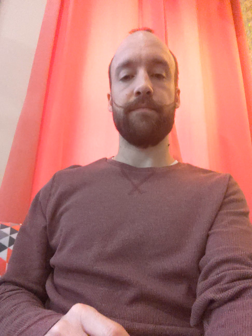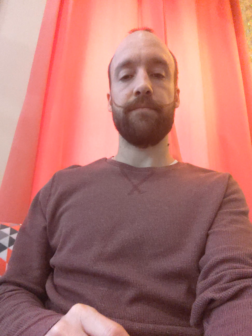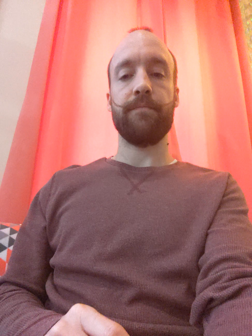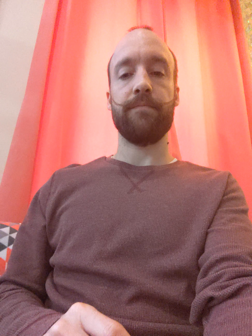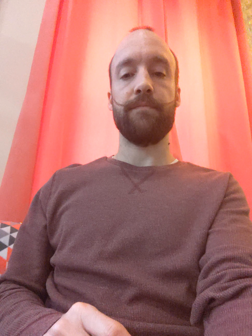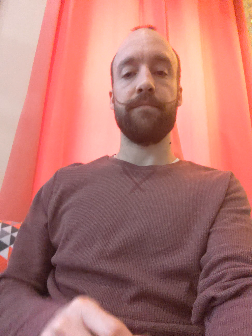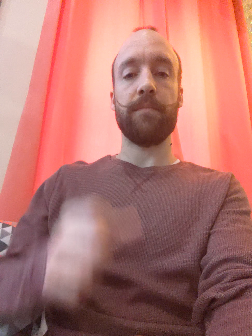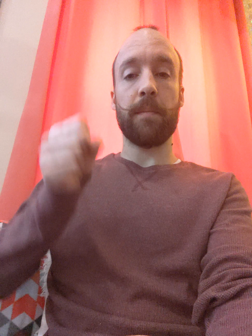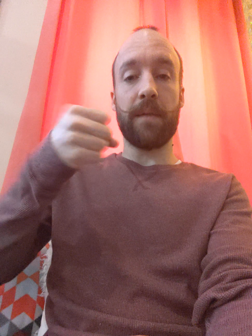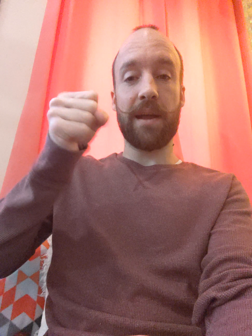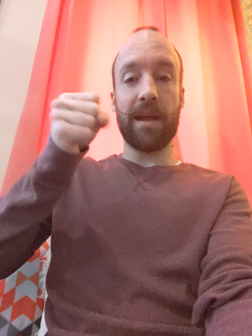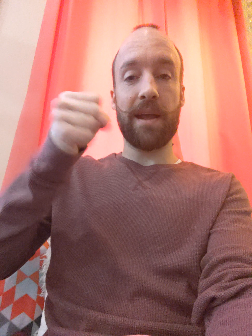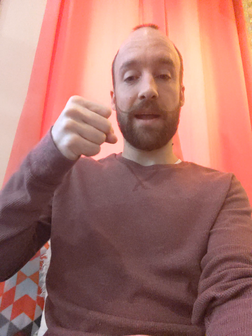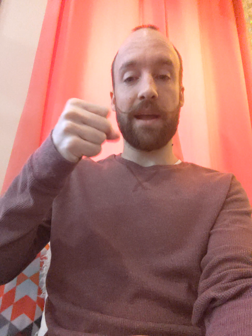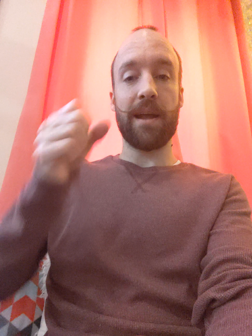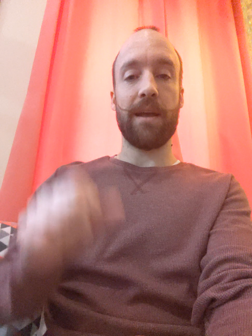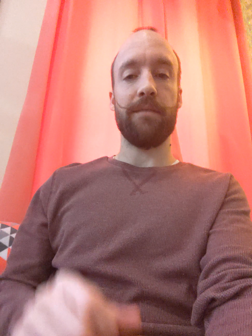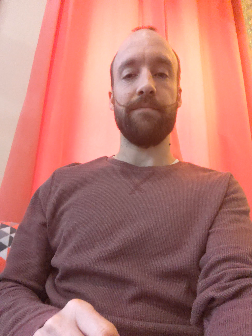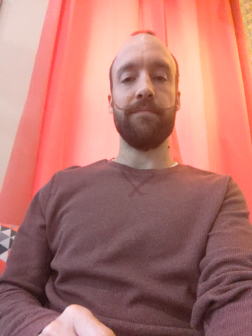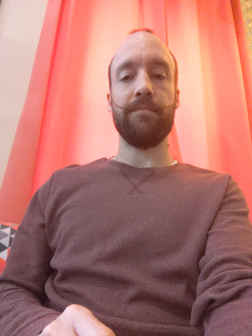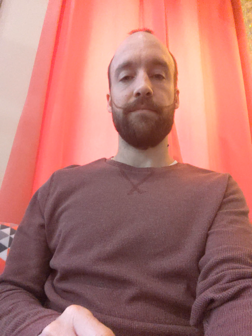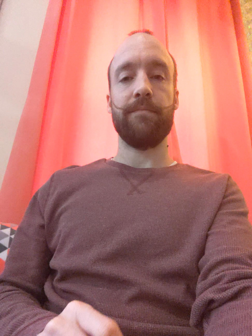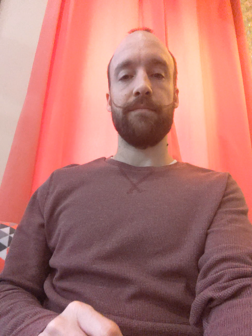make